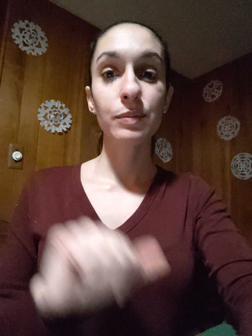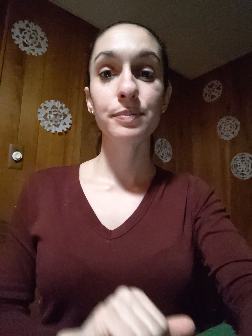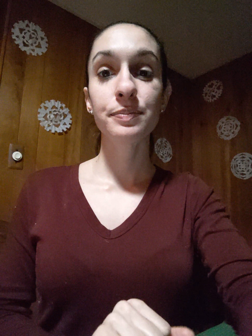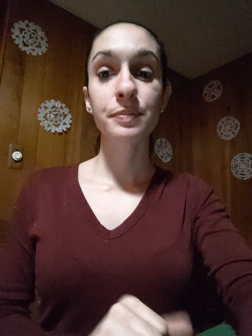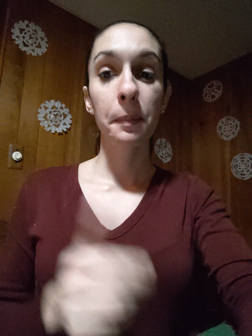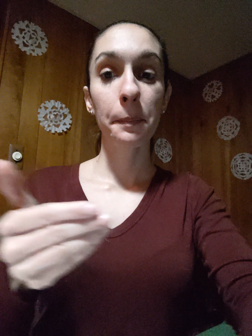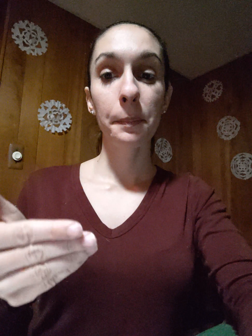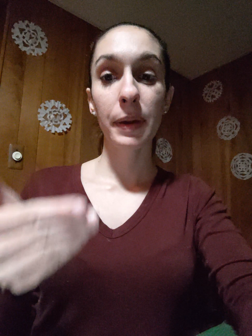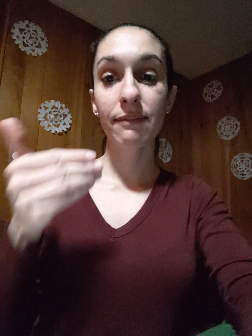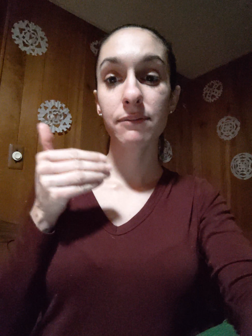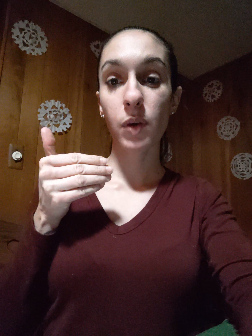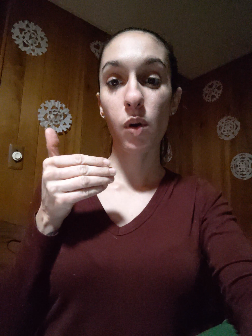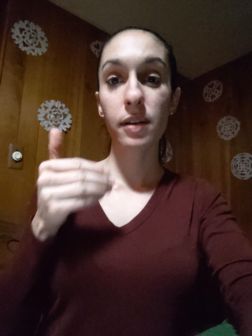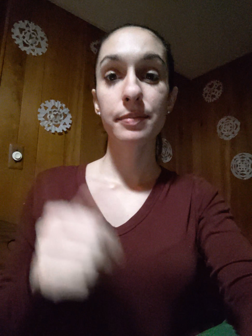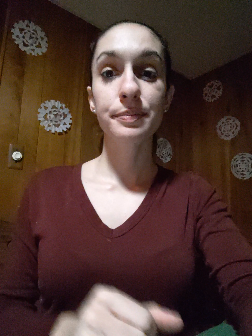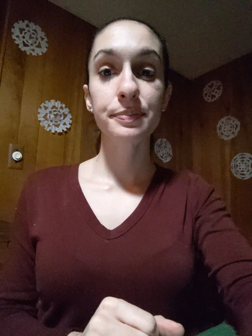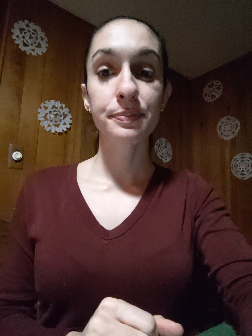before